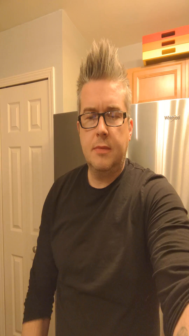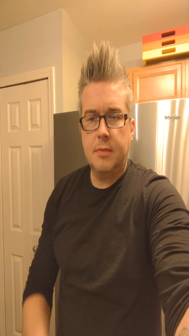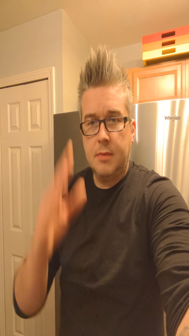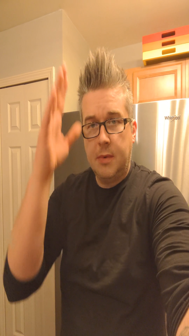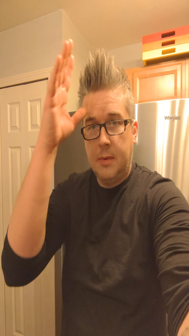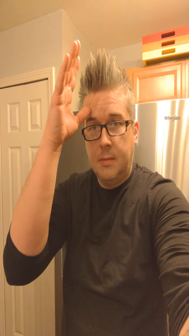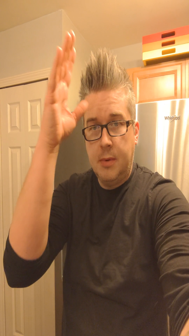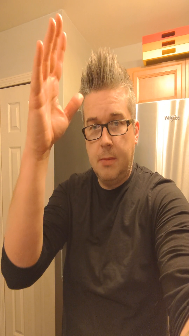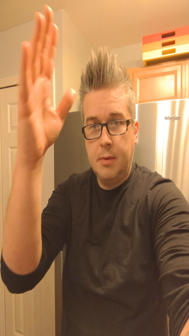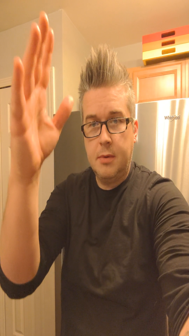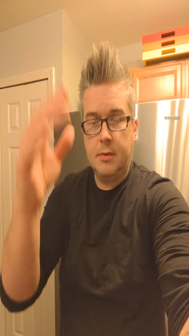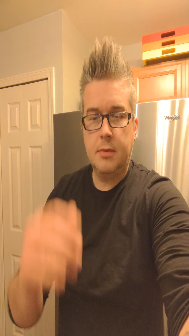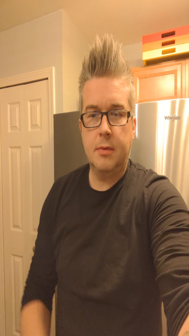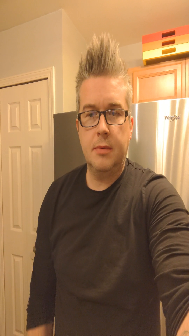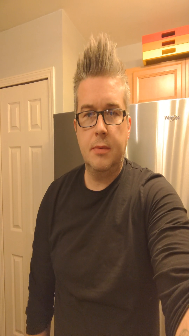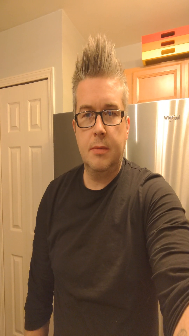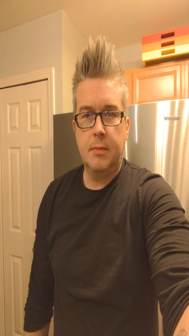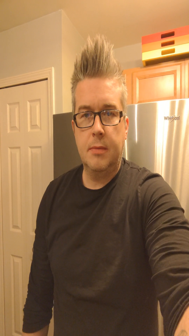grandpa